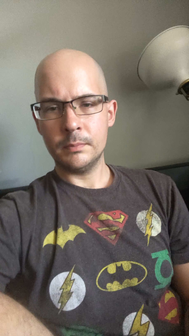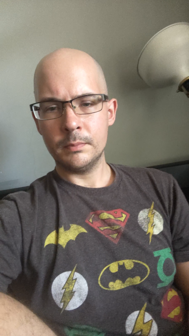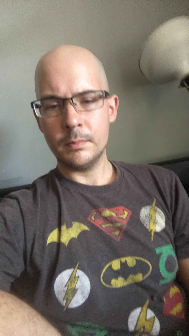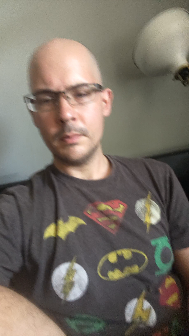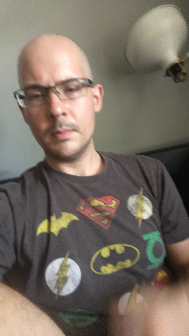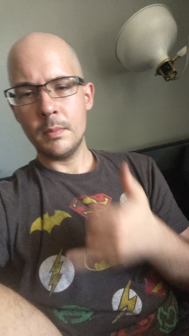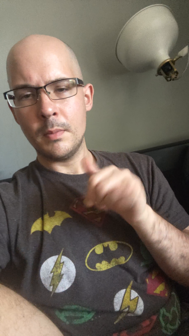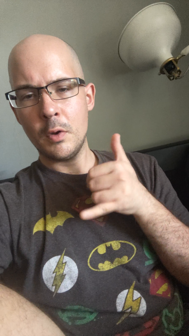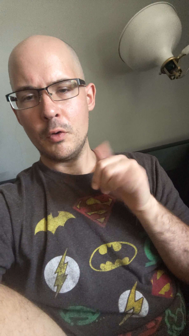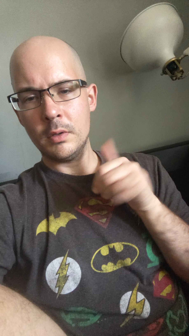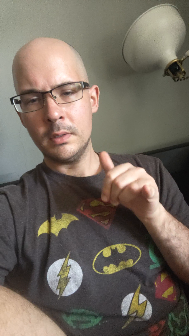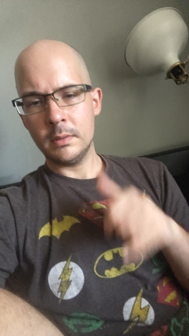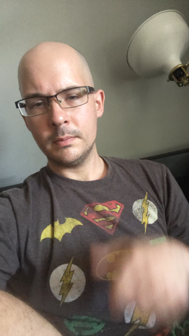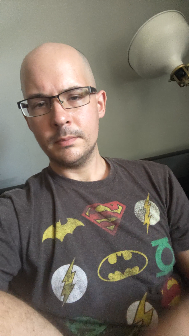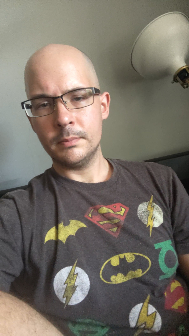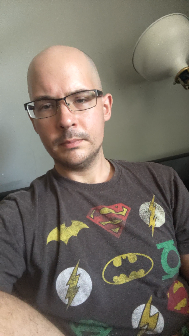party